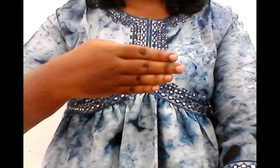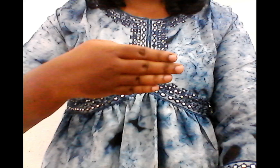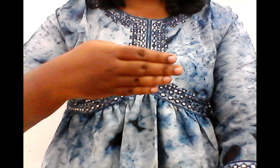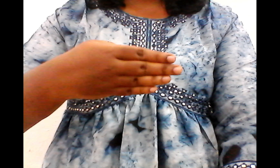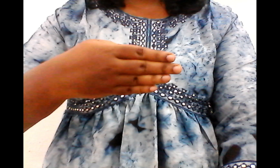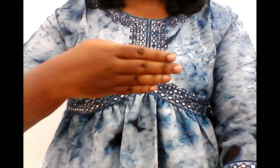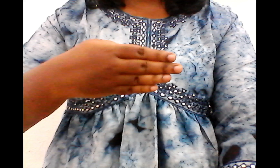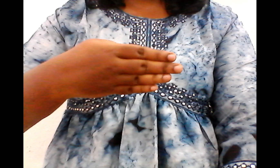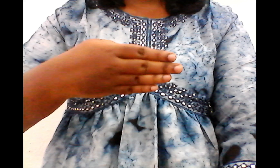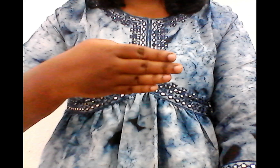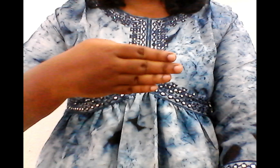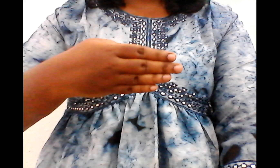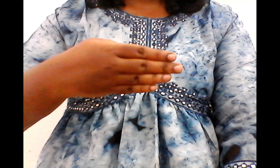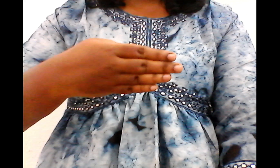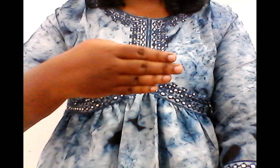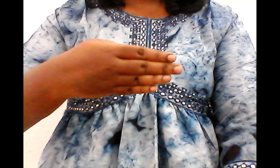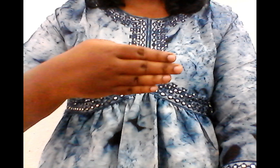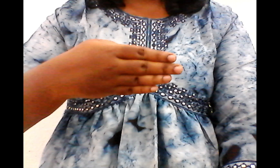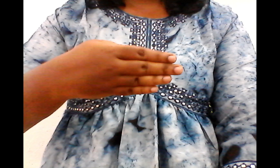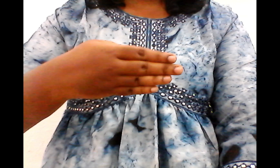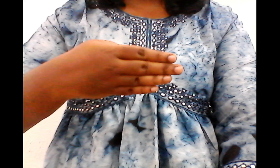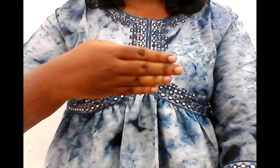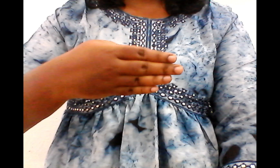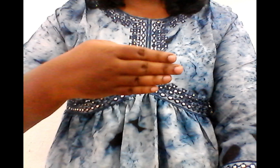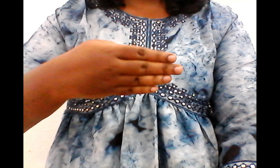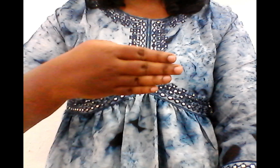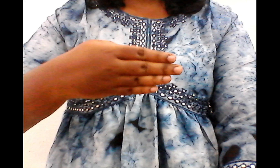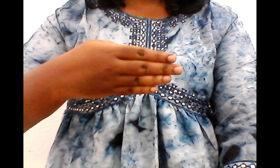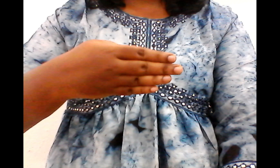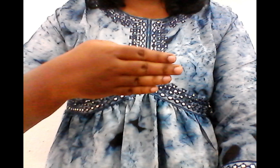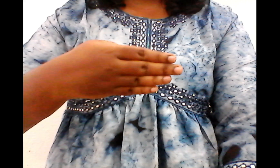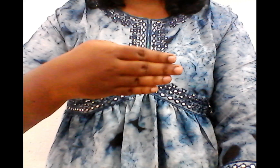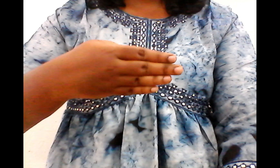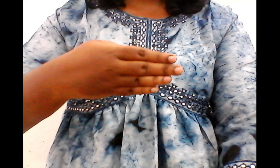അ